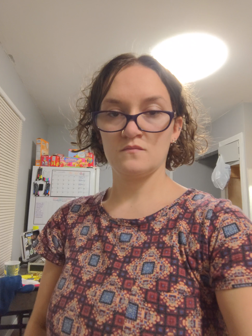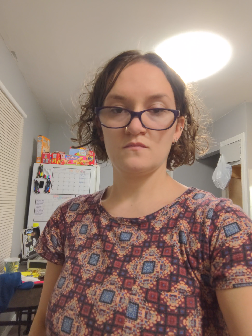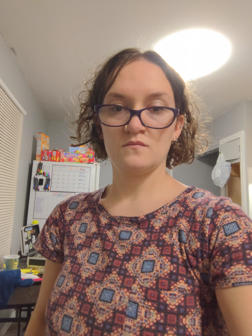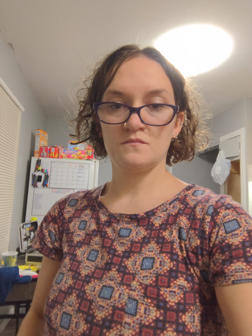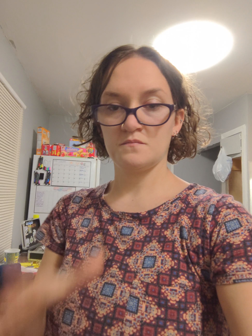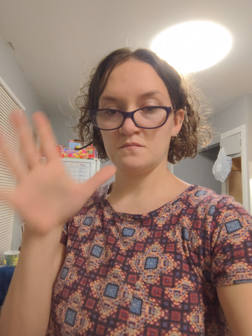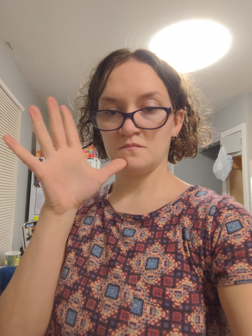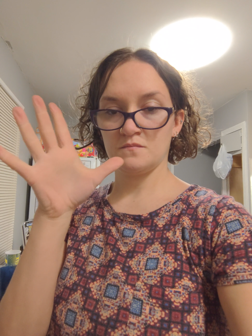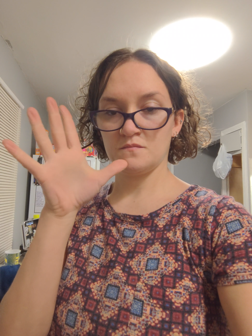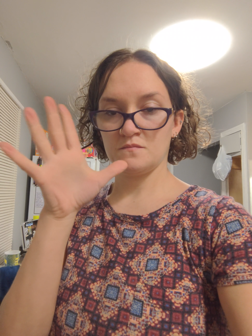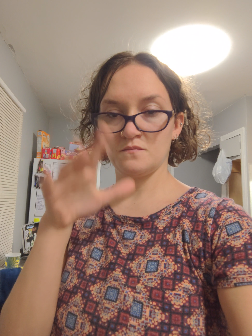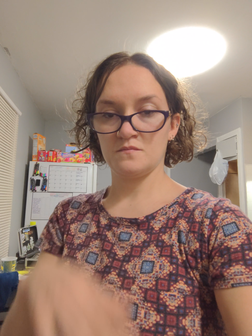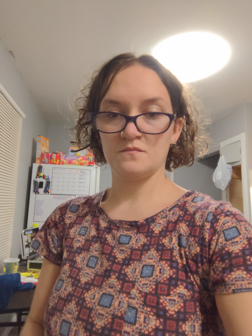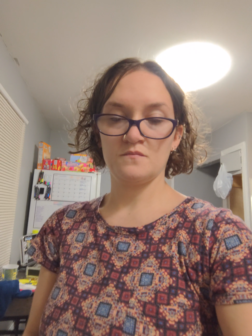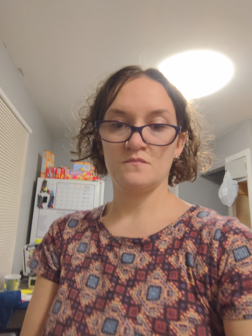mom